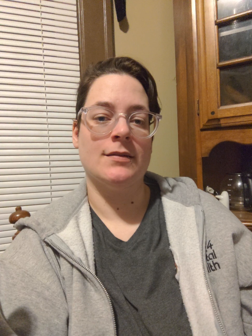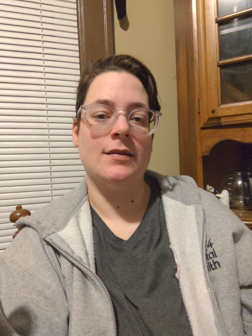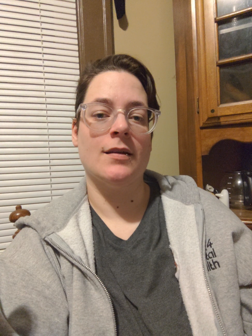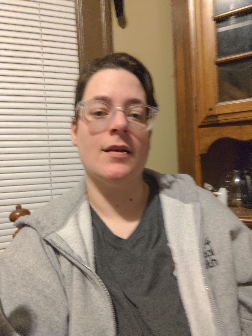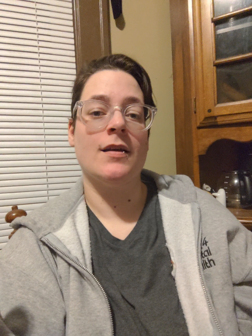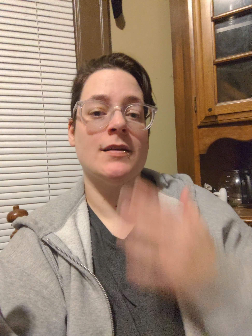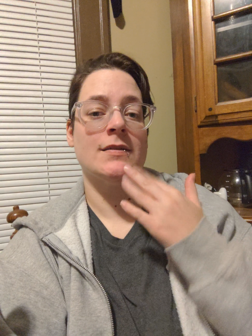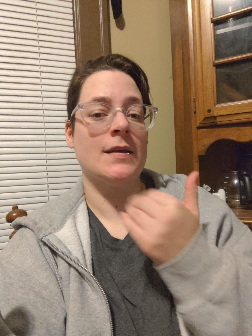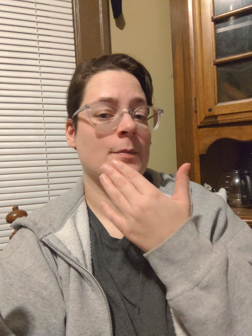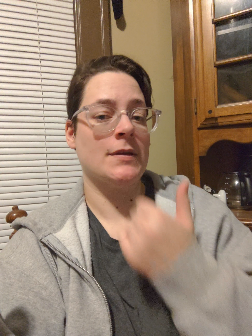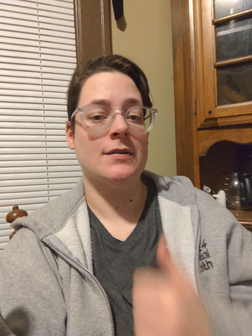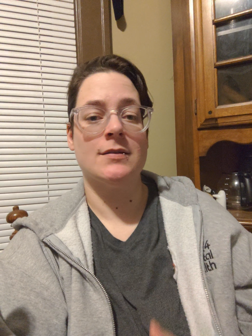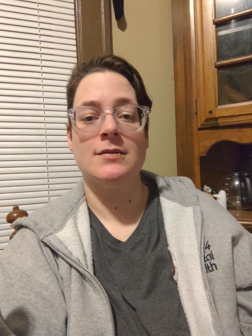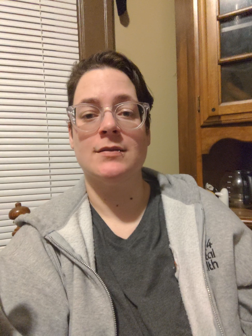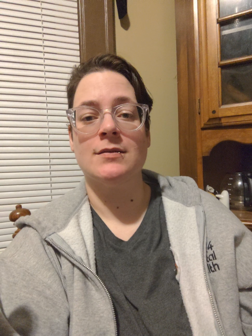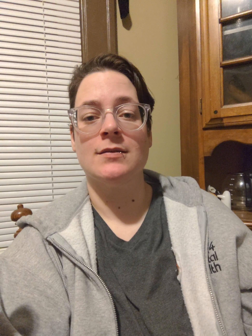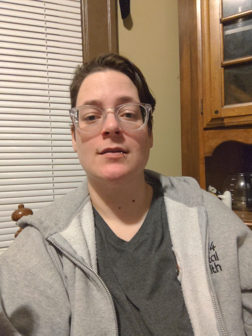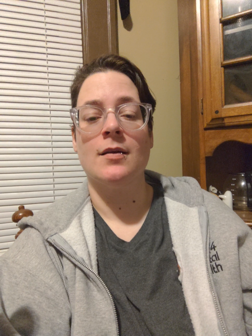napkin